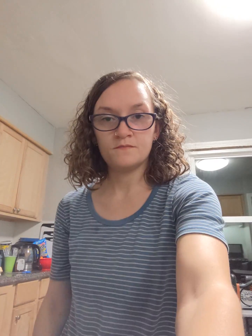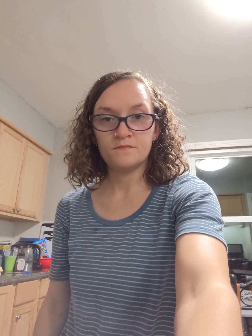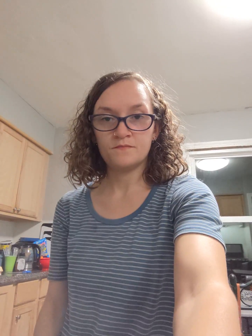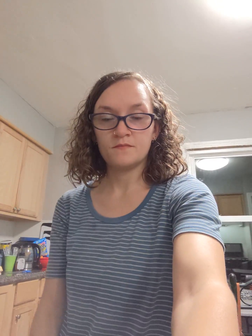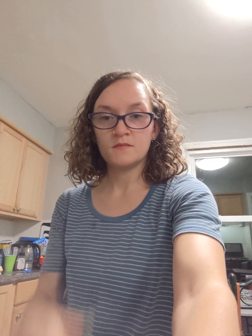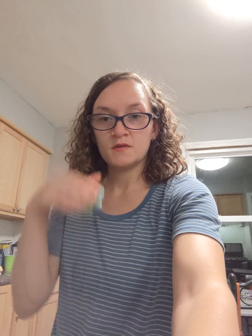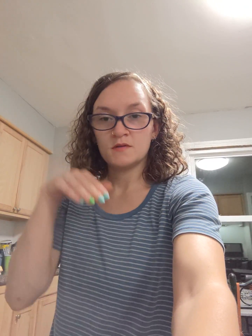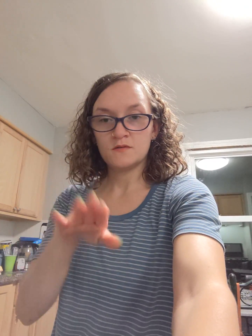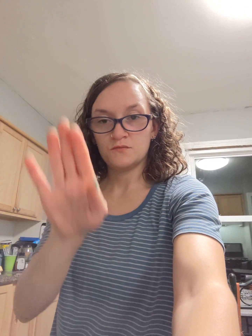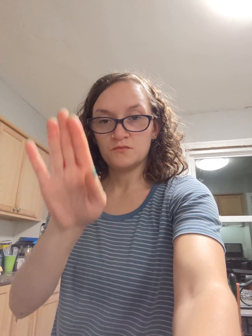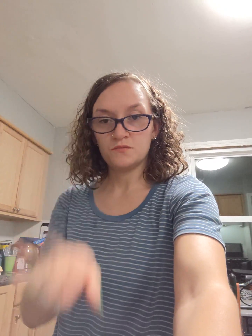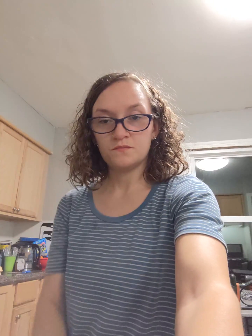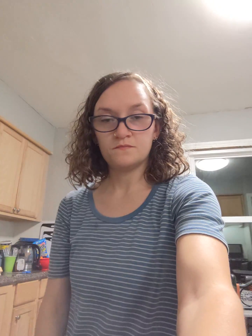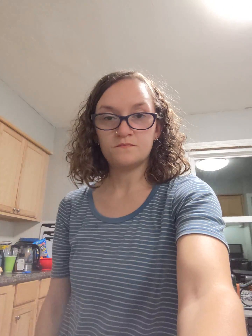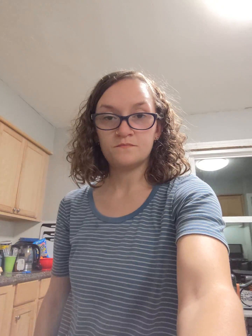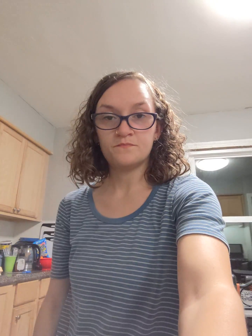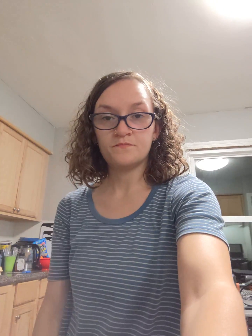enter